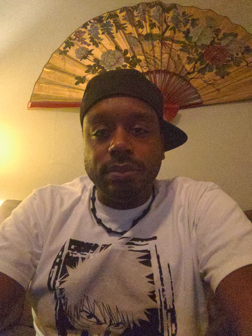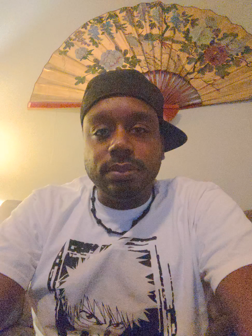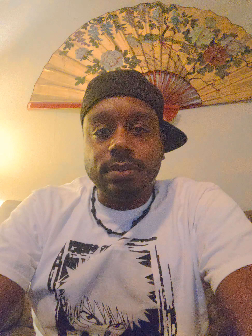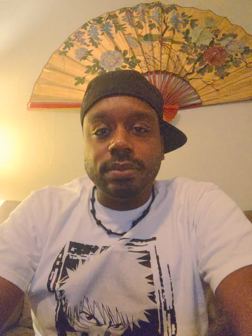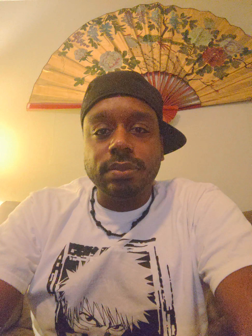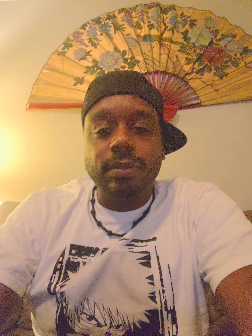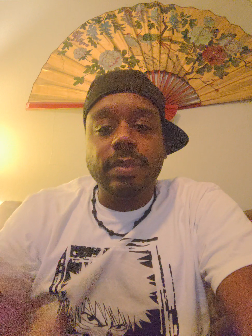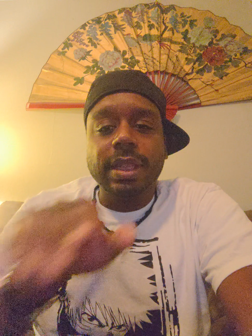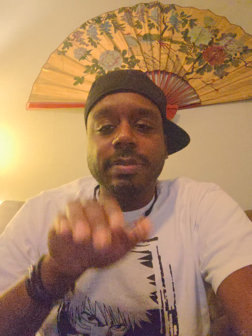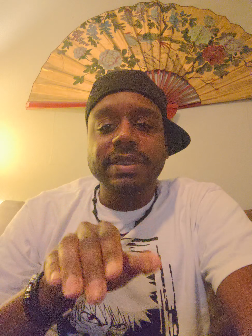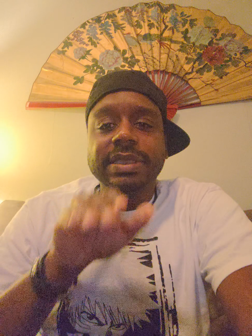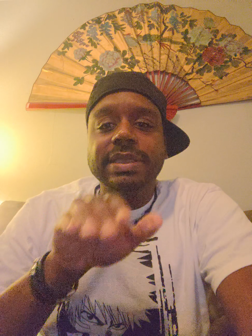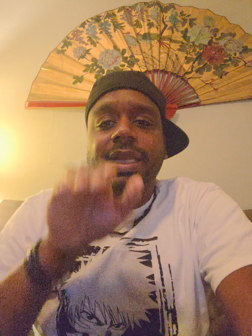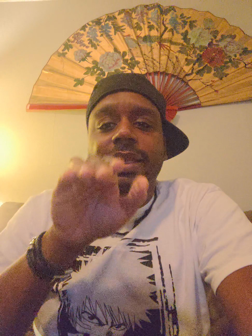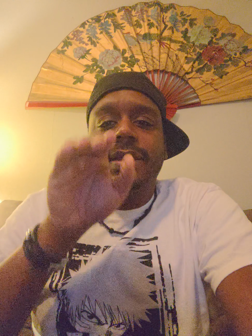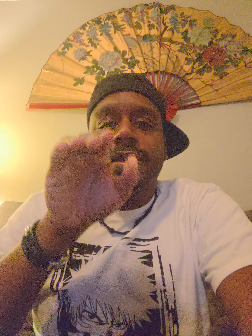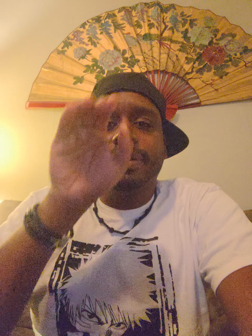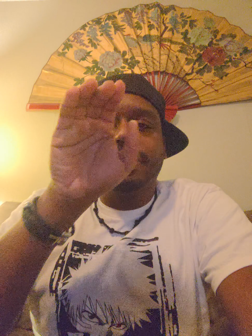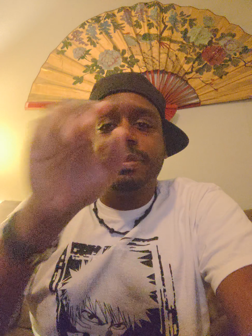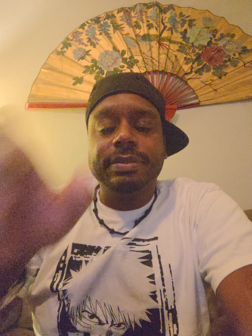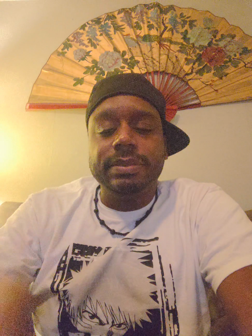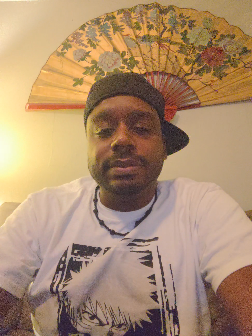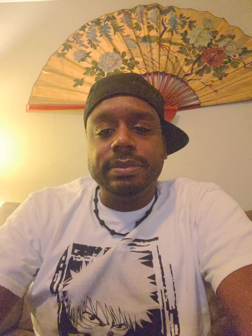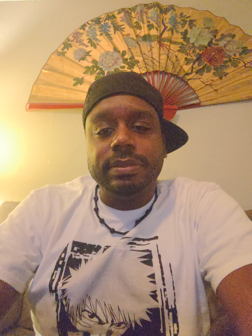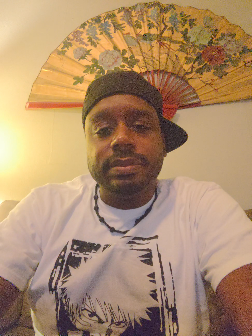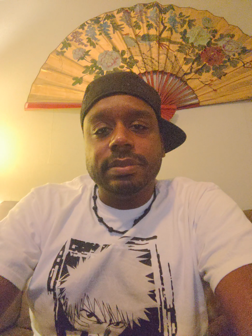stairs